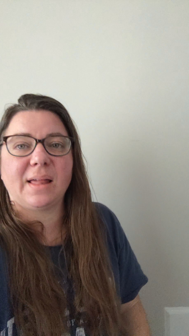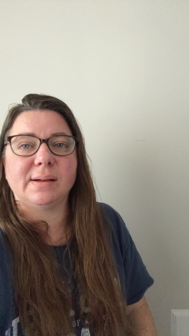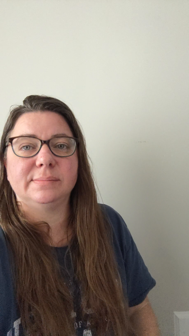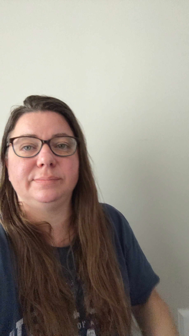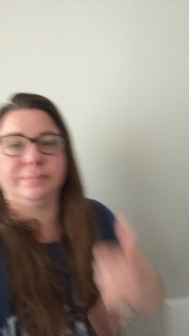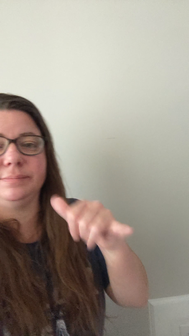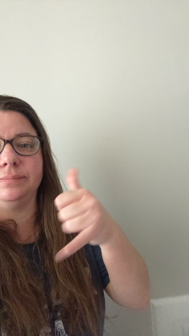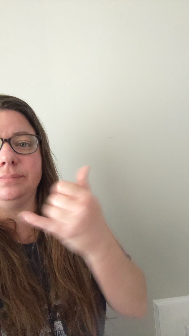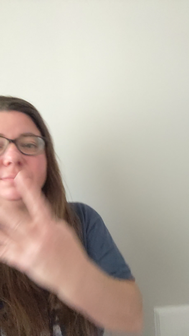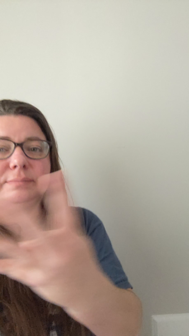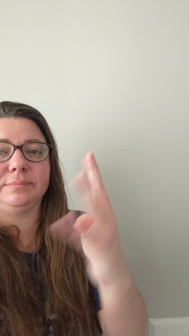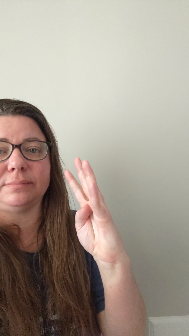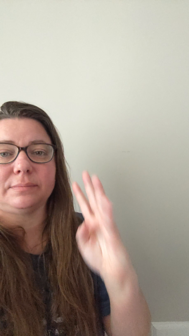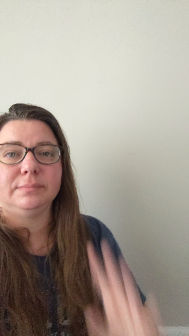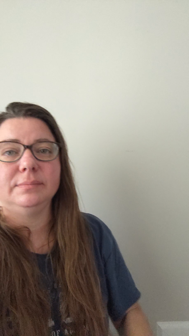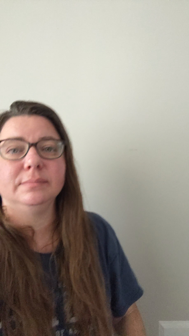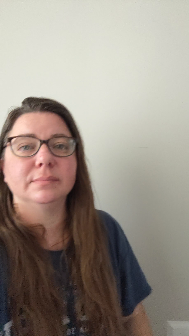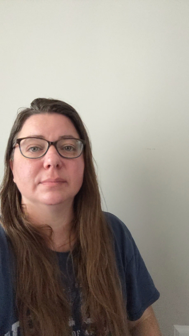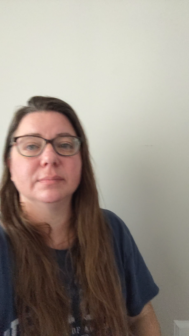playpen